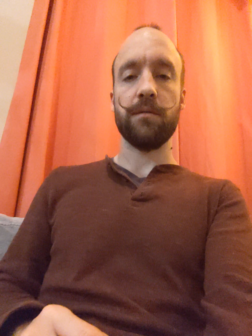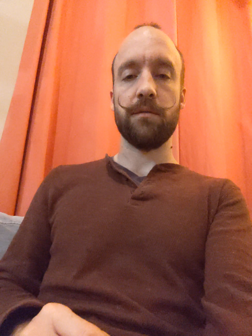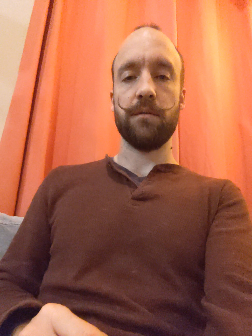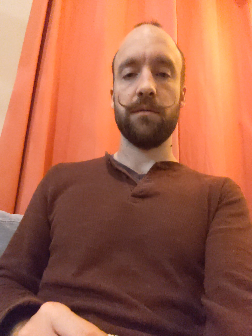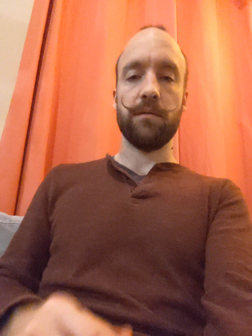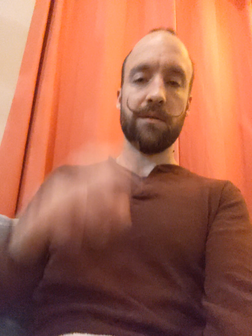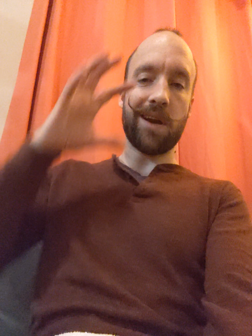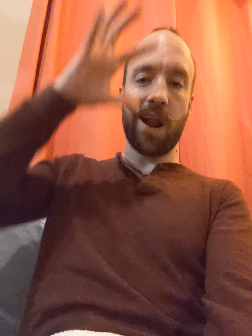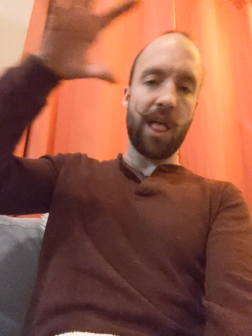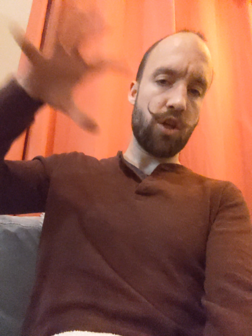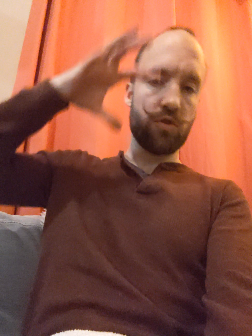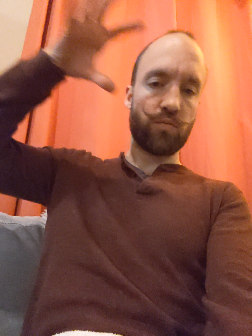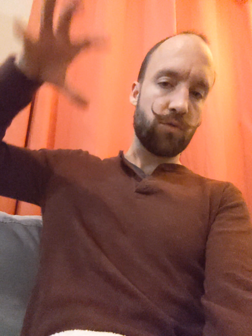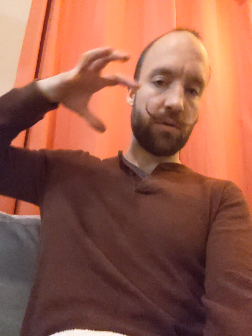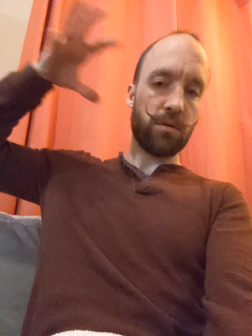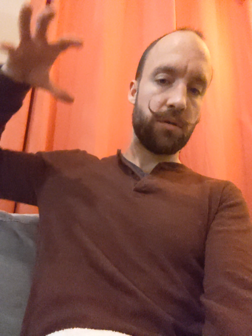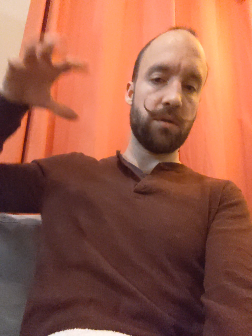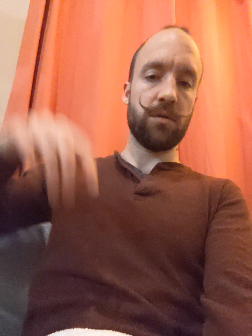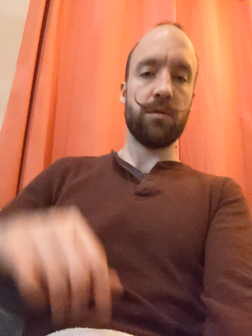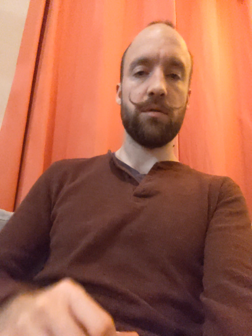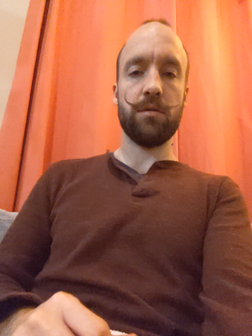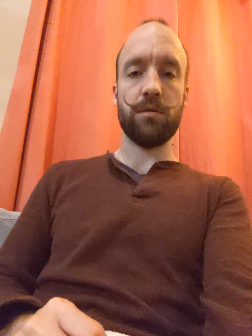cloud